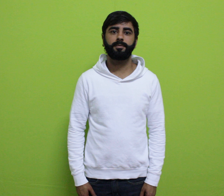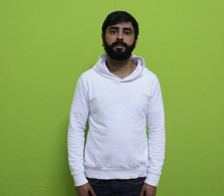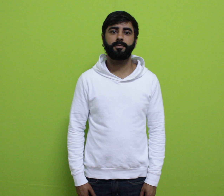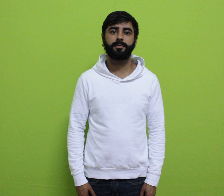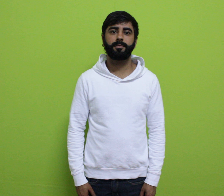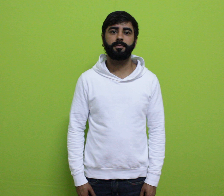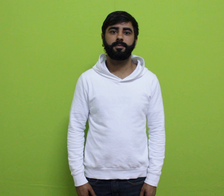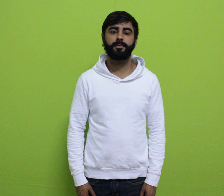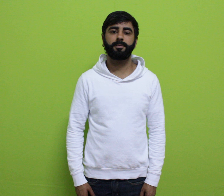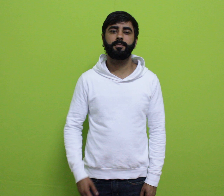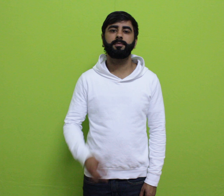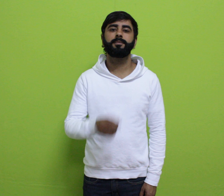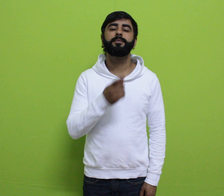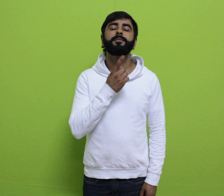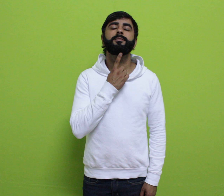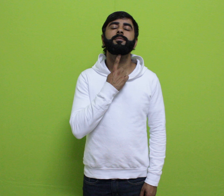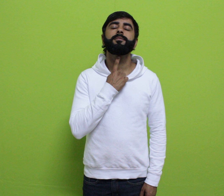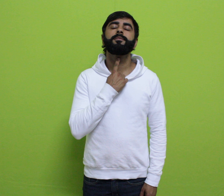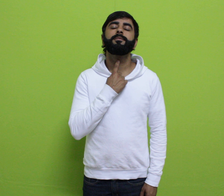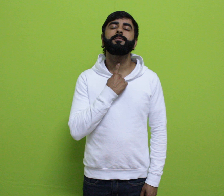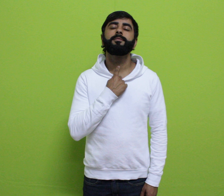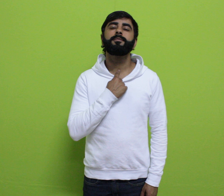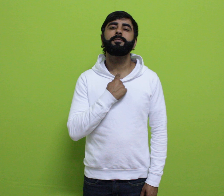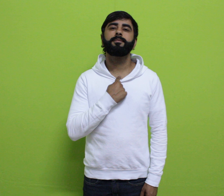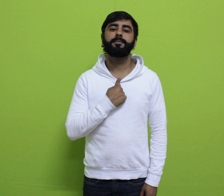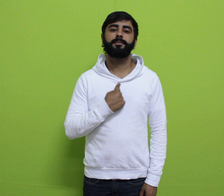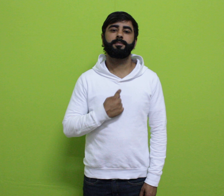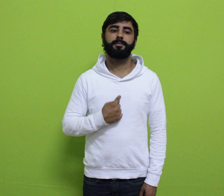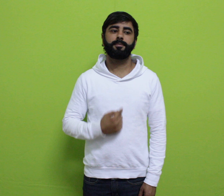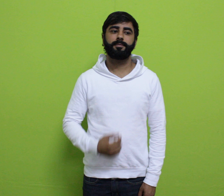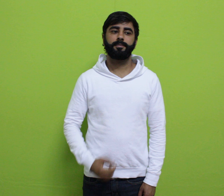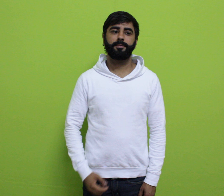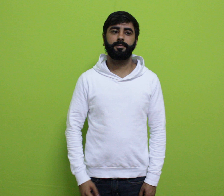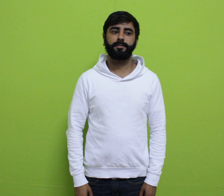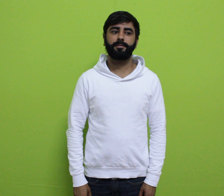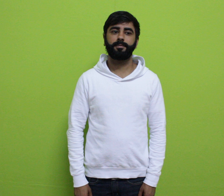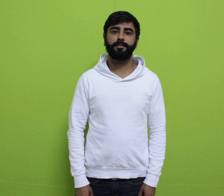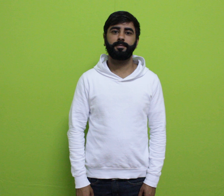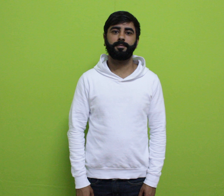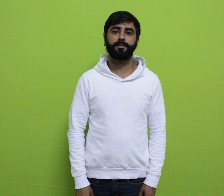vontade